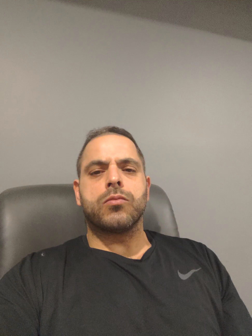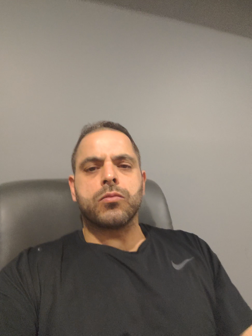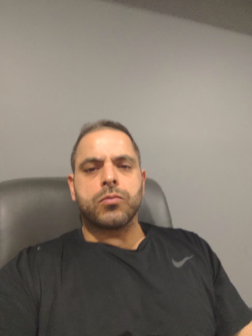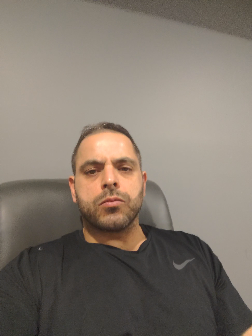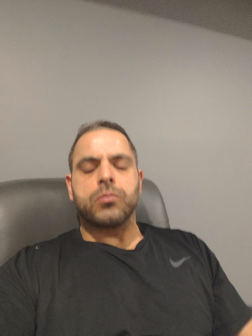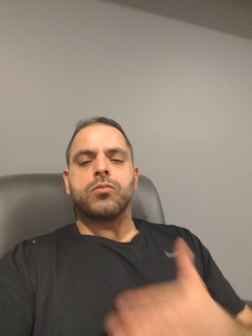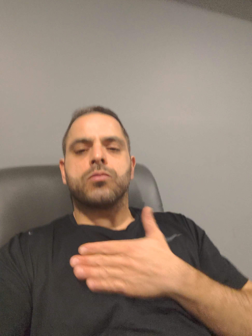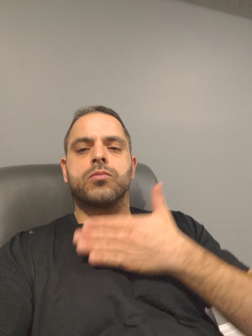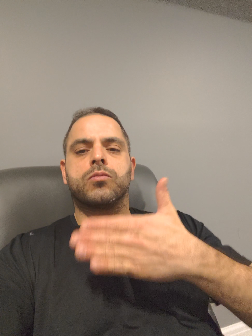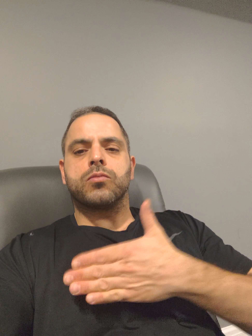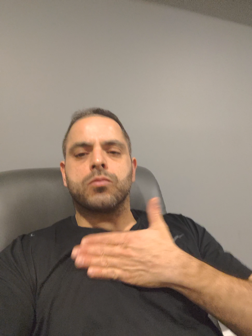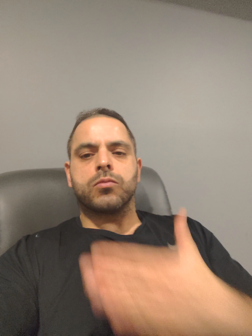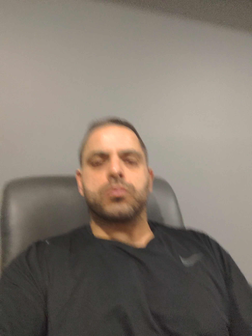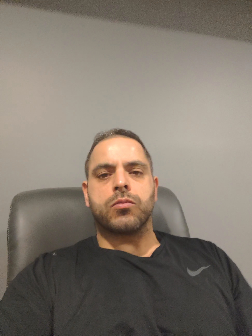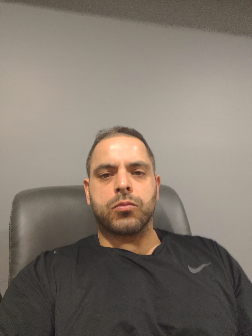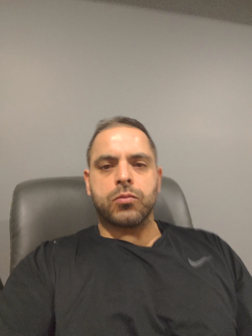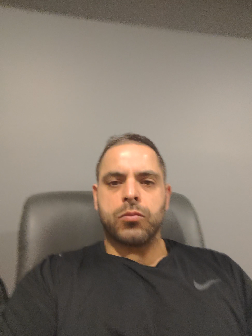happy